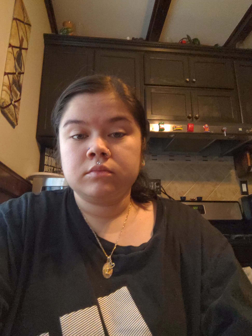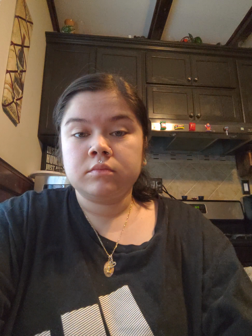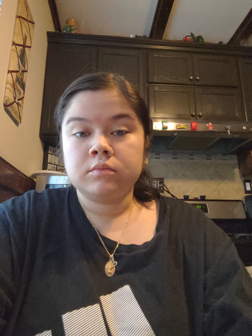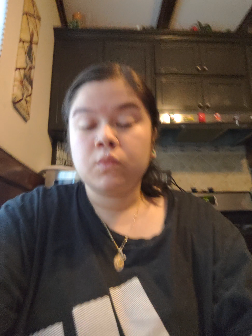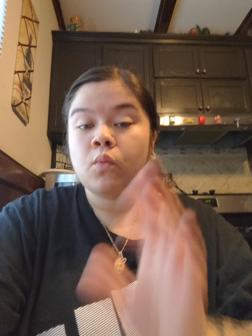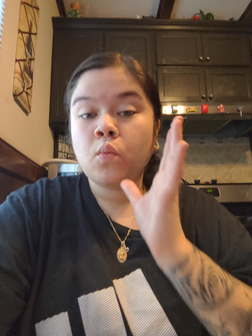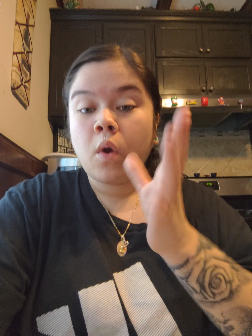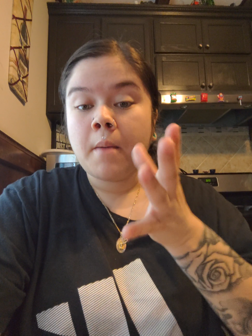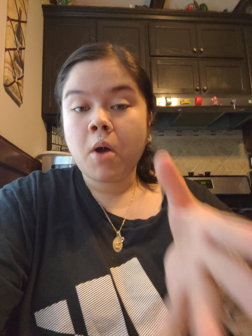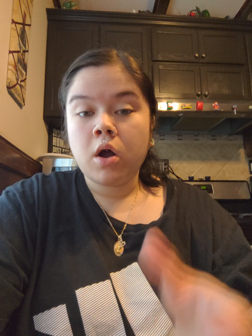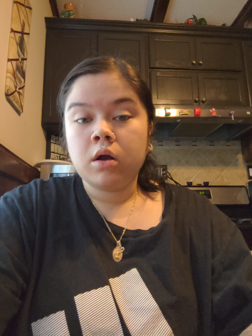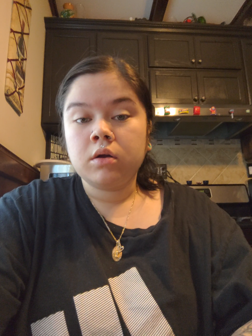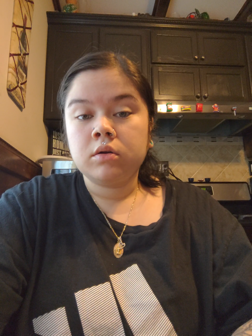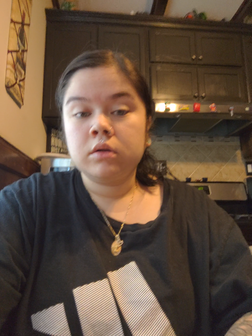grandma